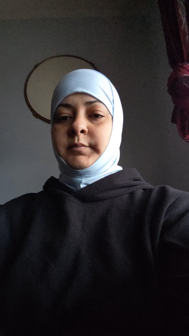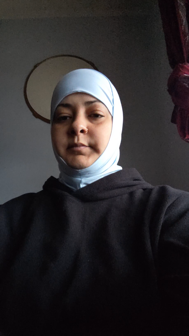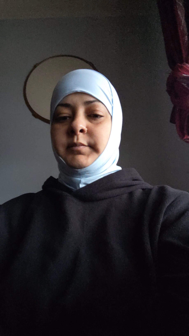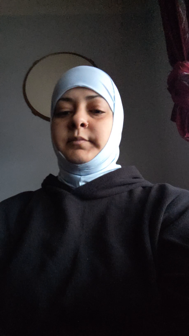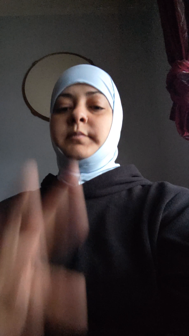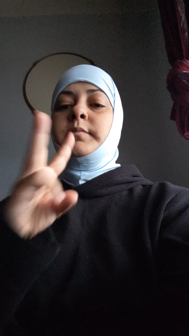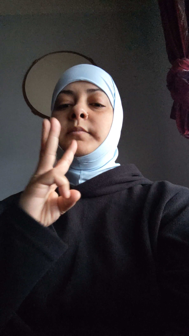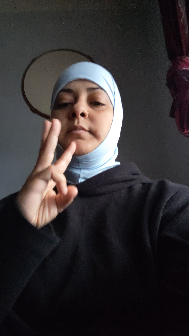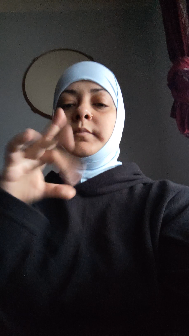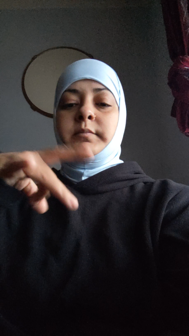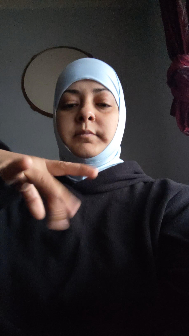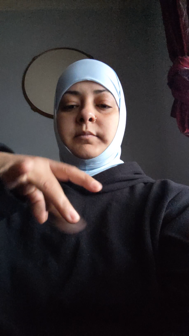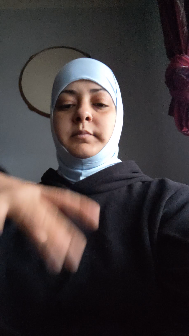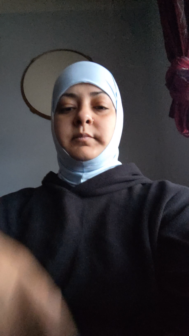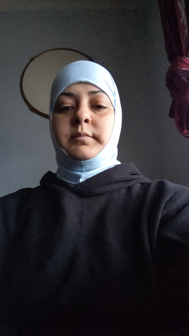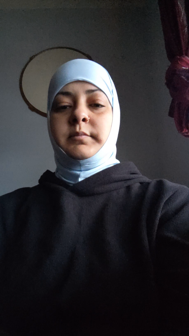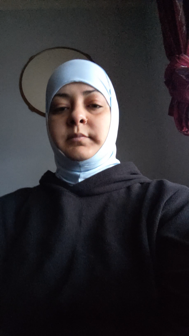melon